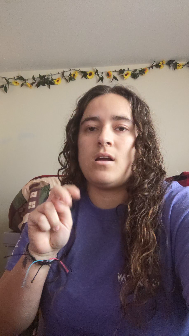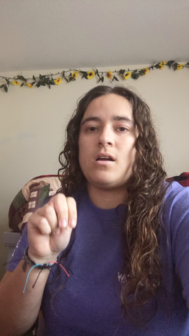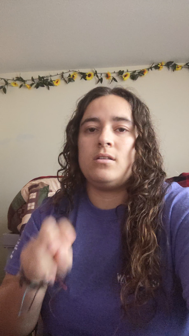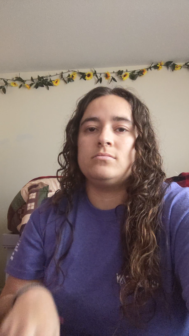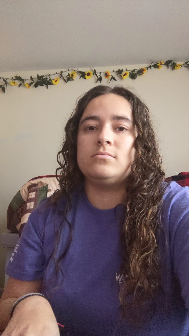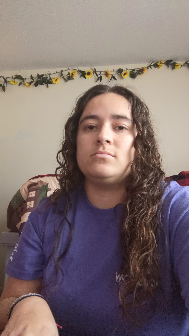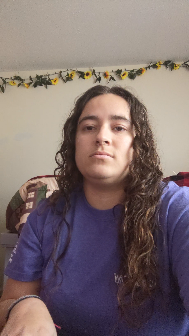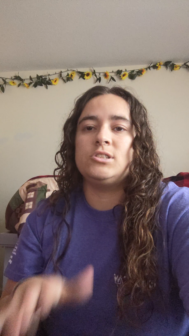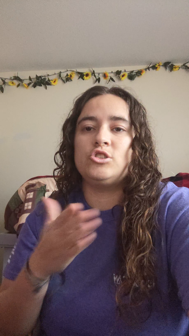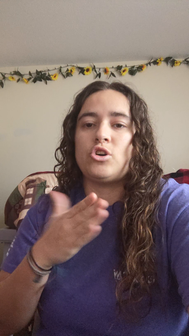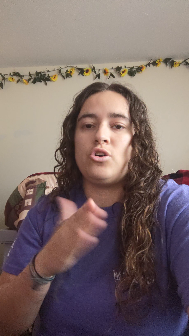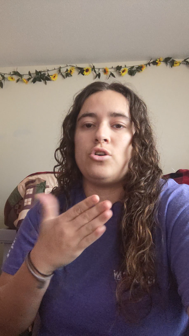share